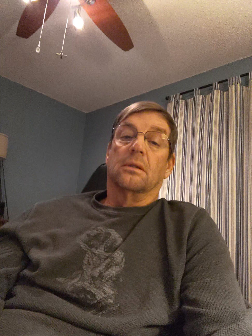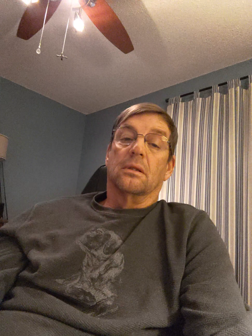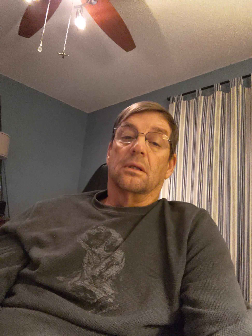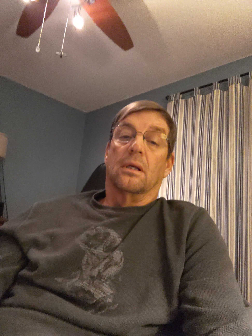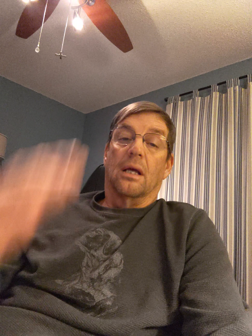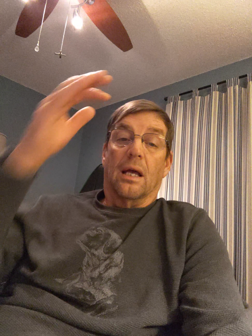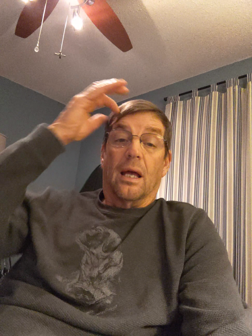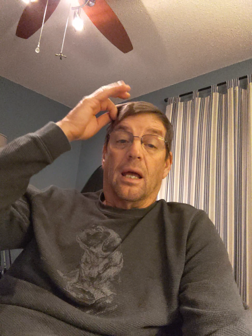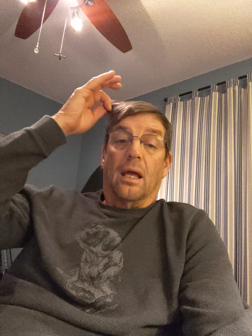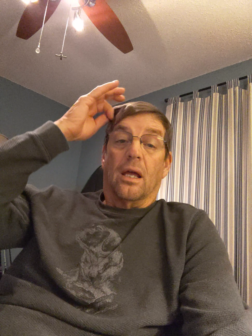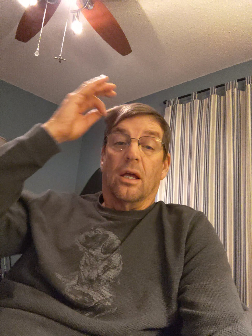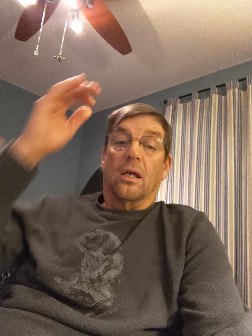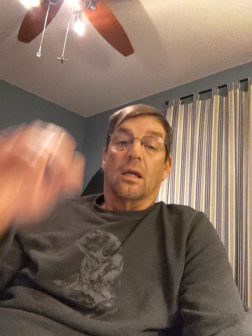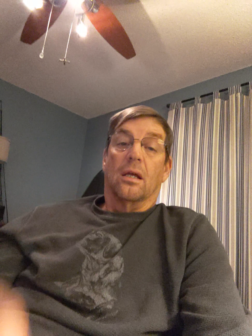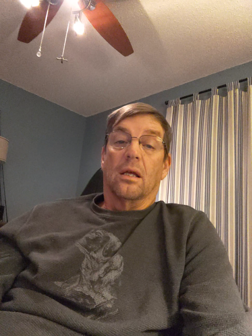hair